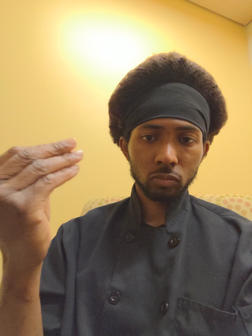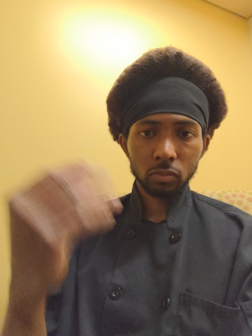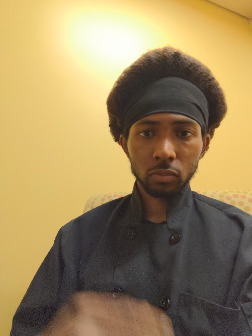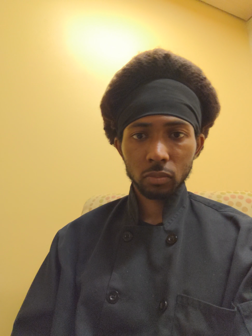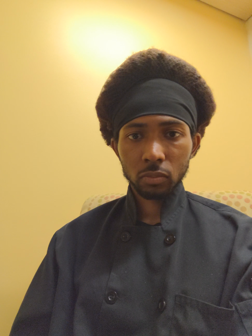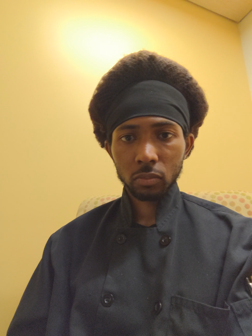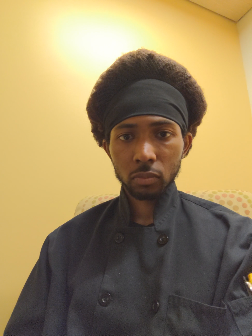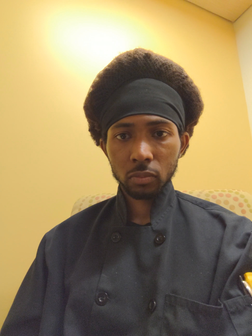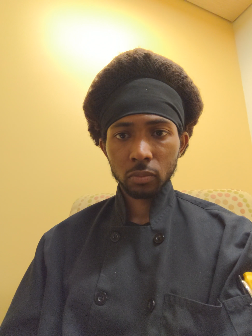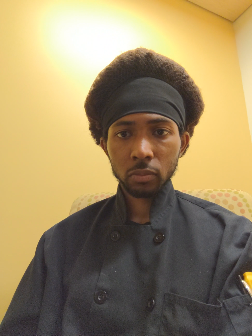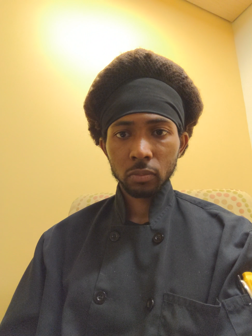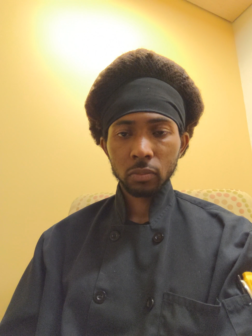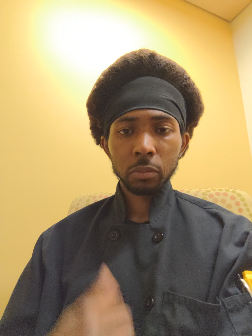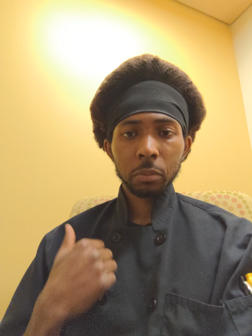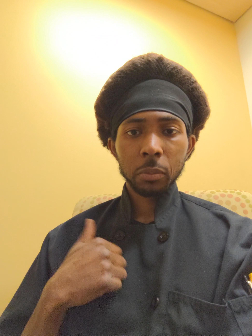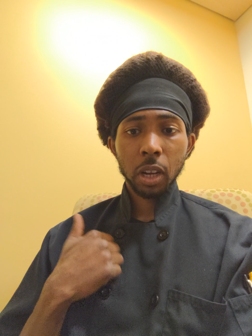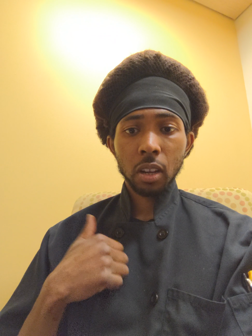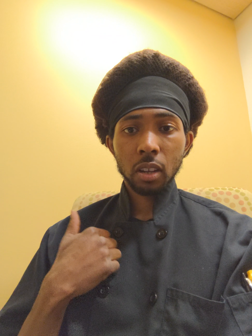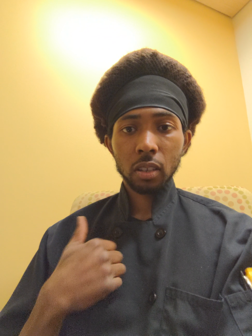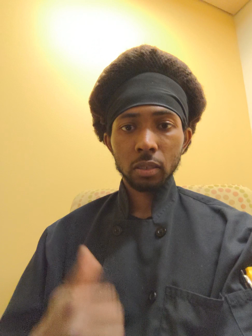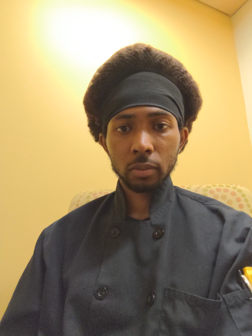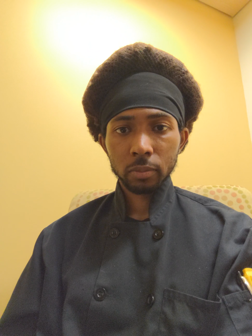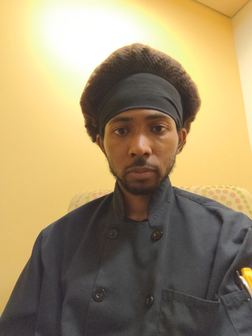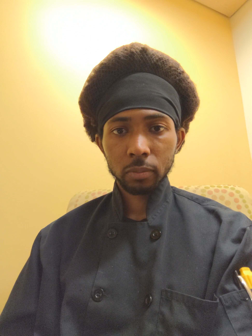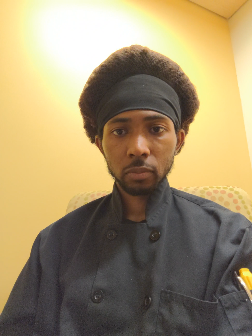bathtub